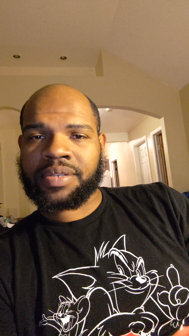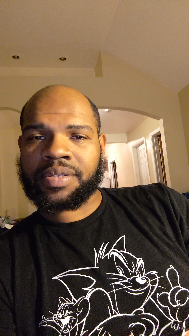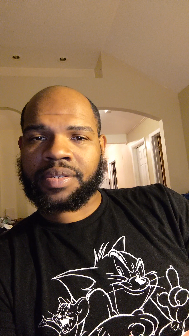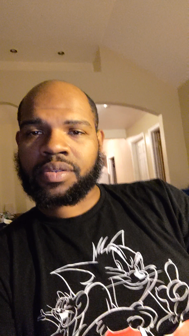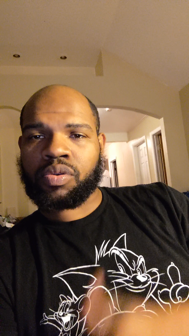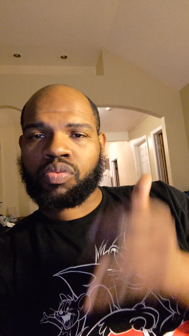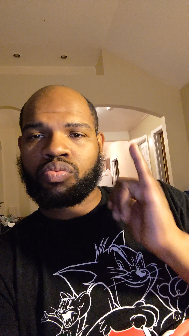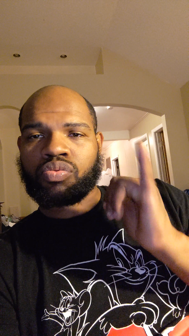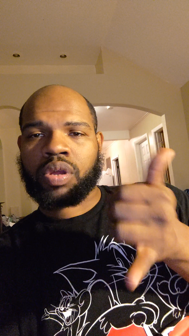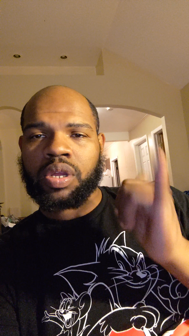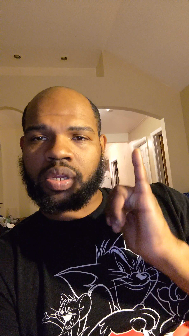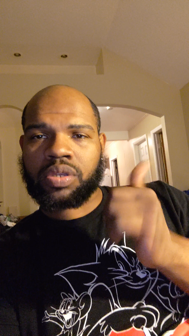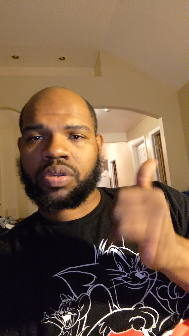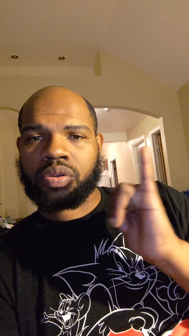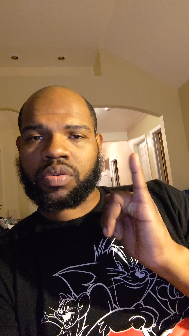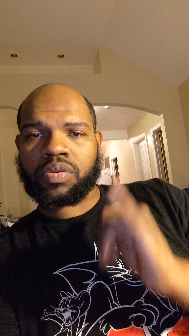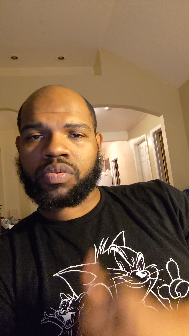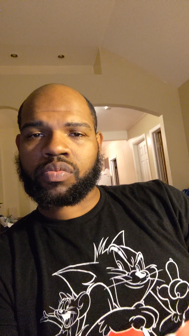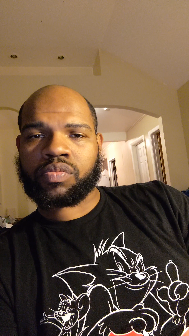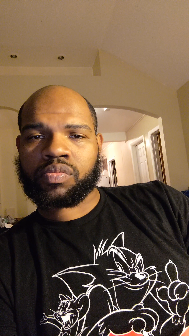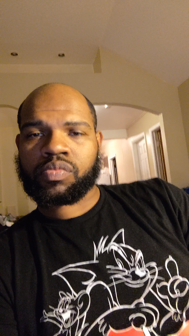rocking chair